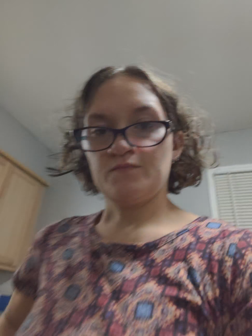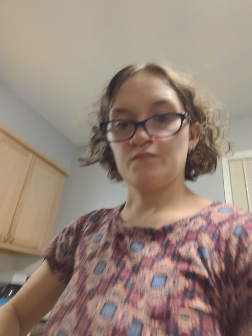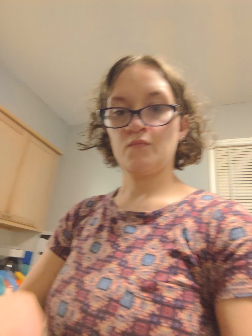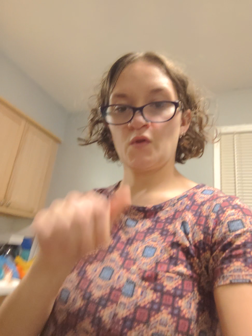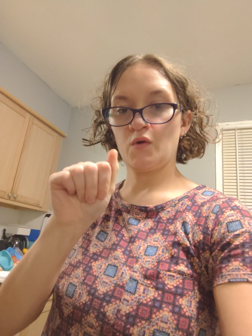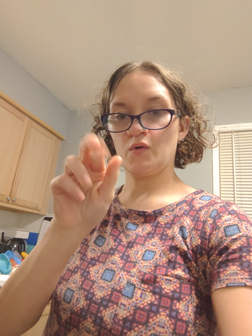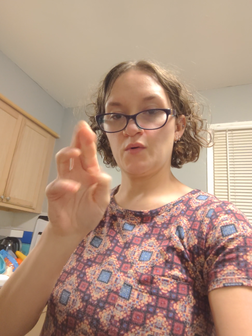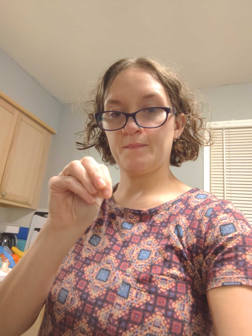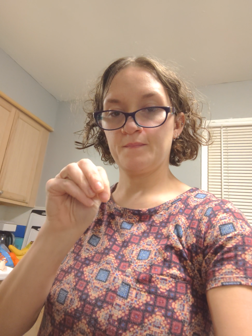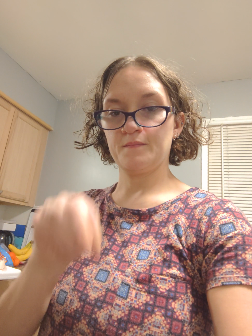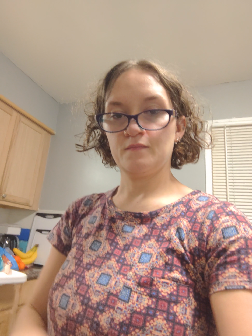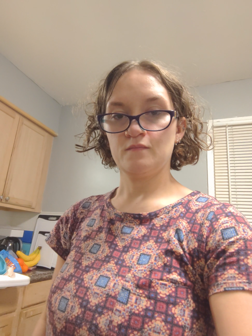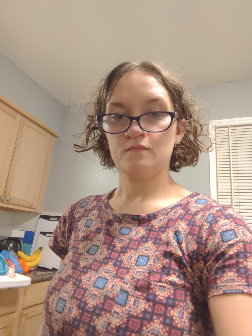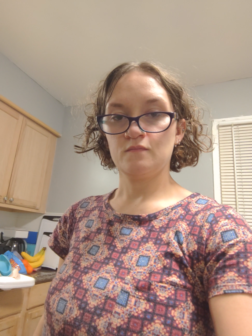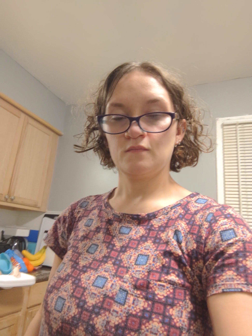arm